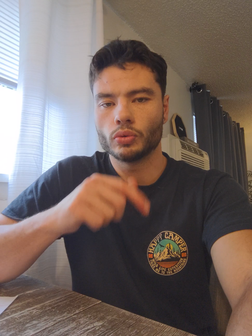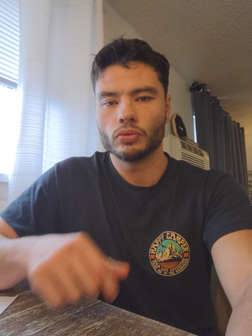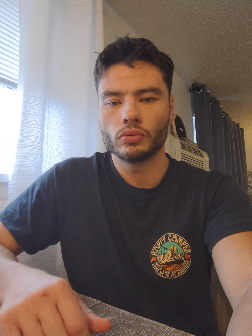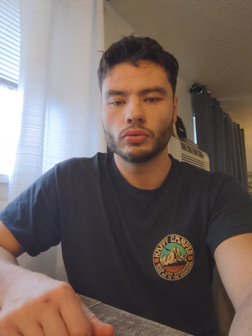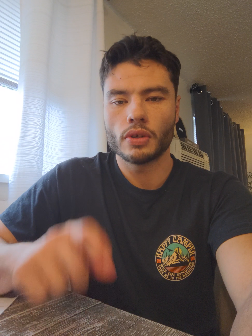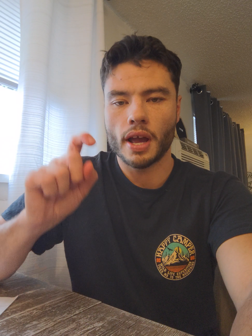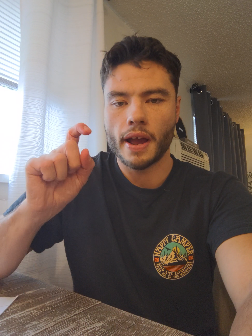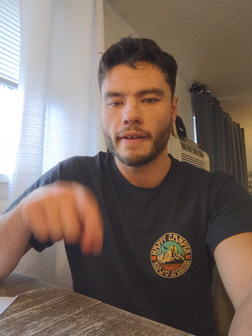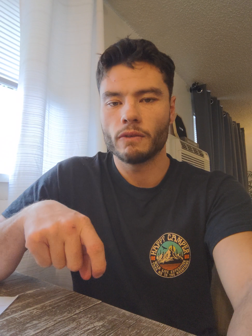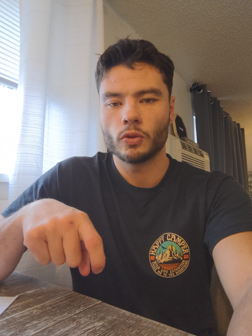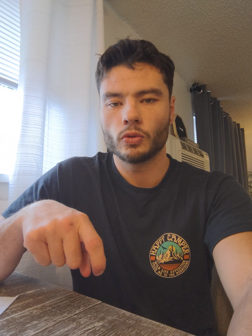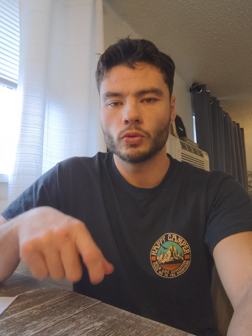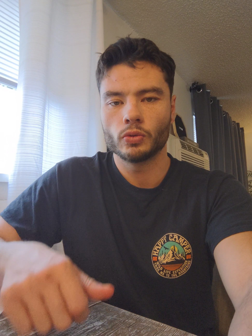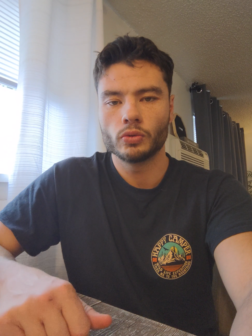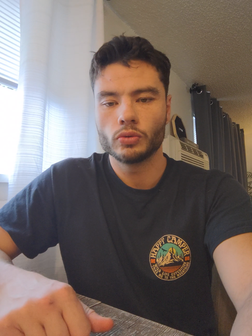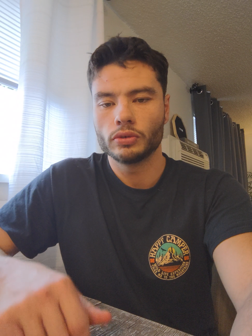have to